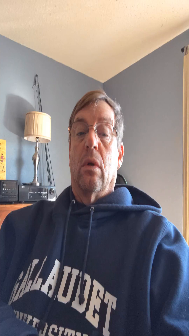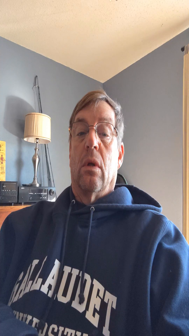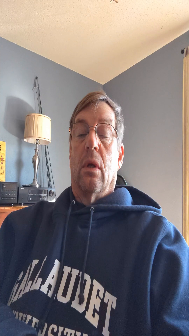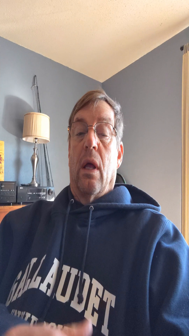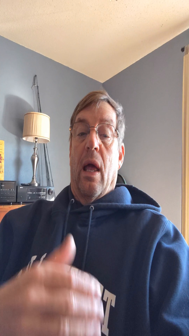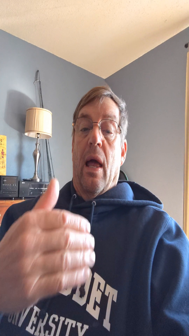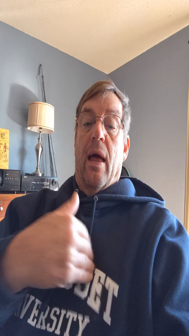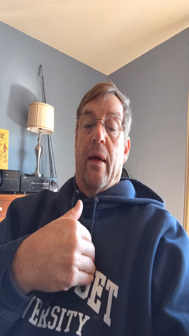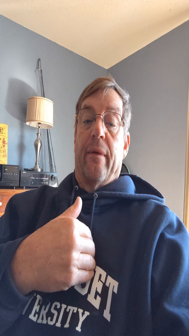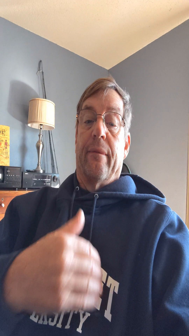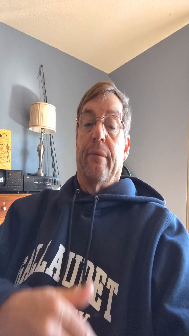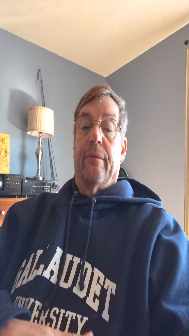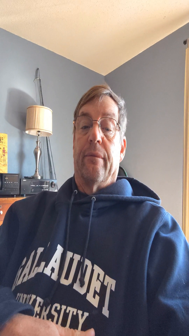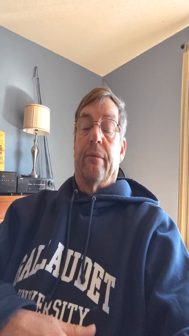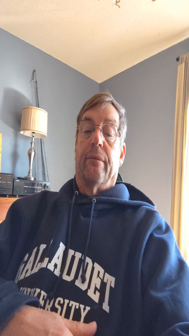have